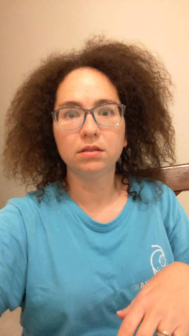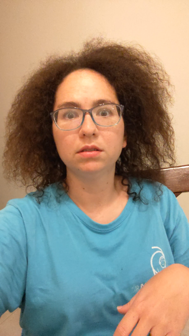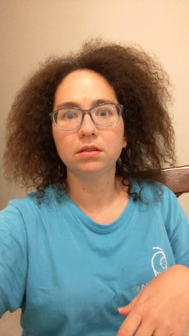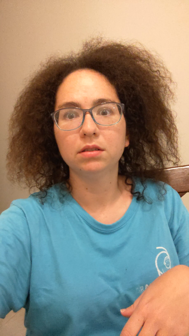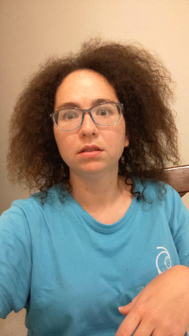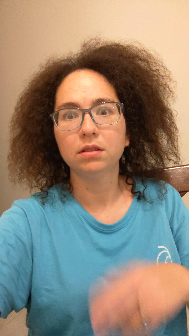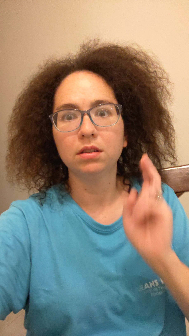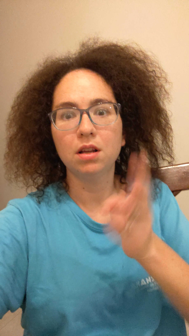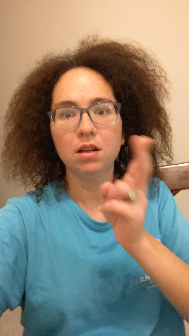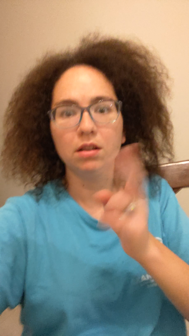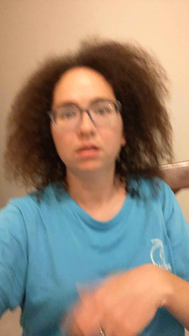hurry